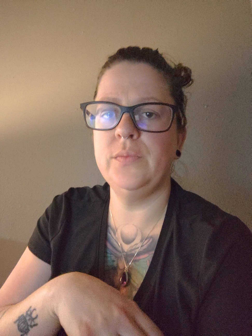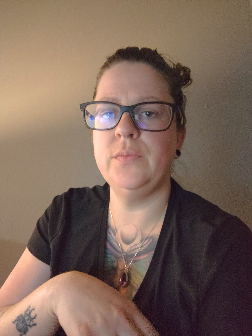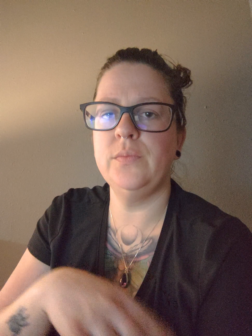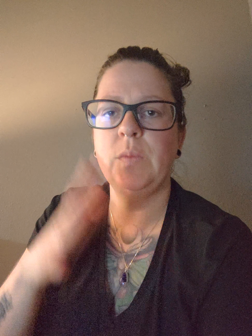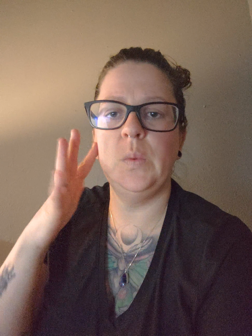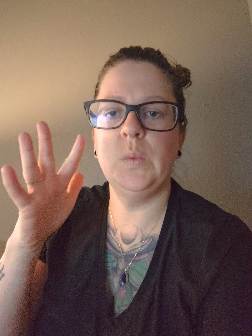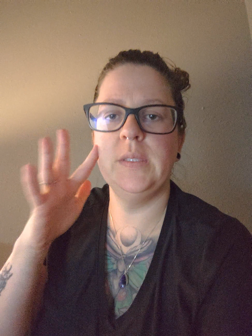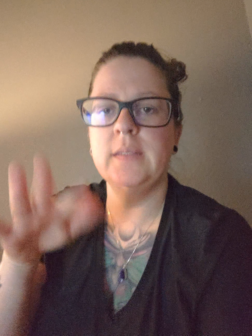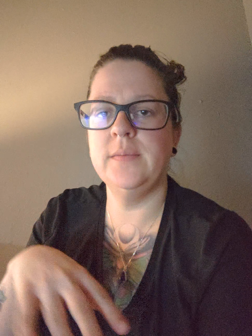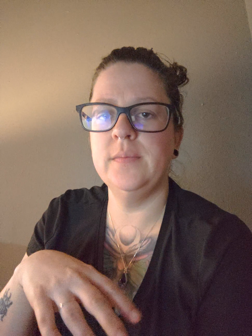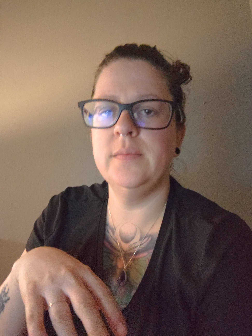noisy